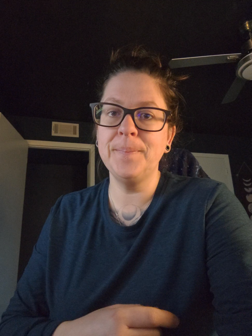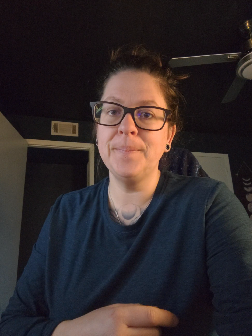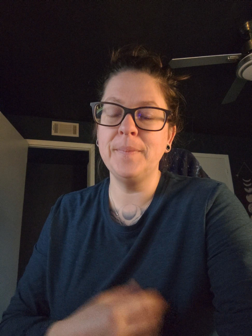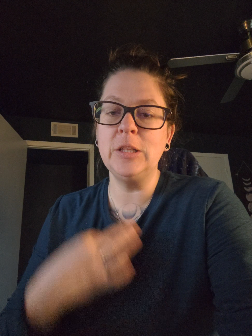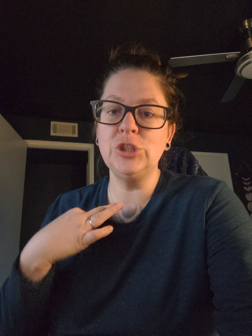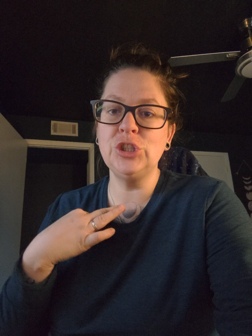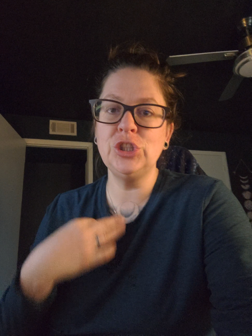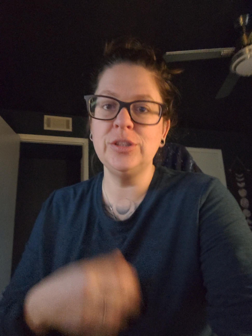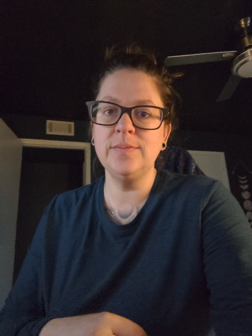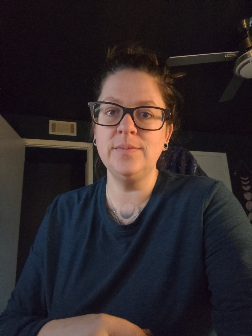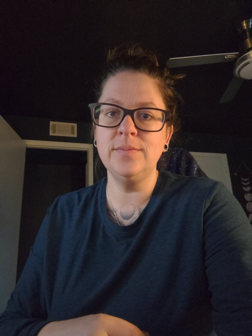shirt